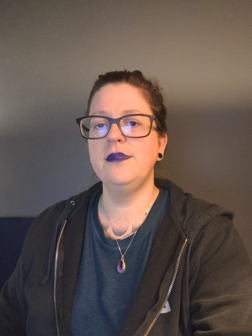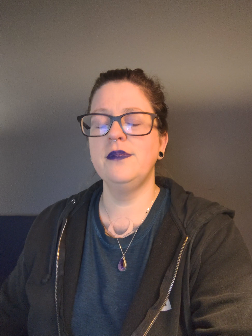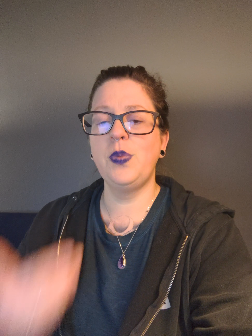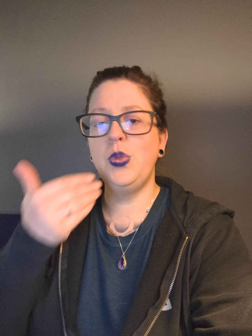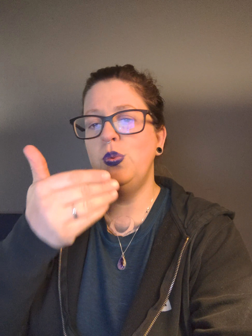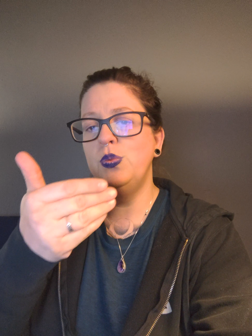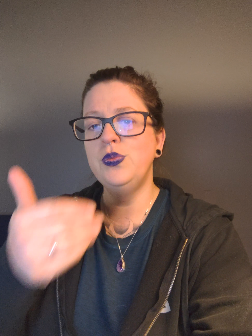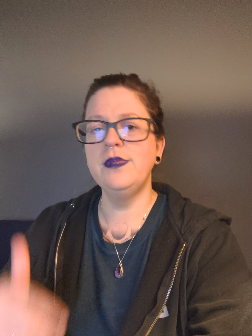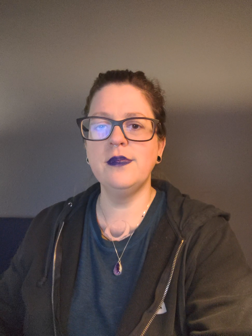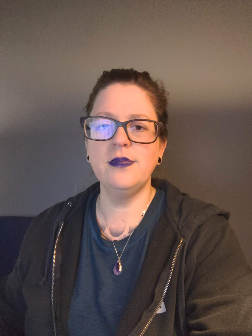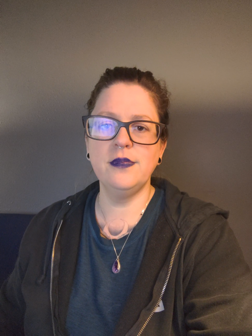close